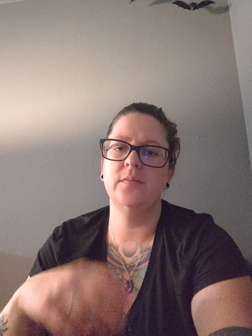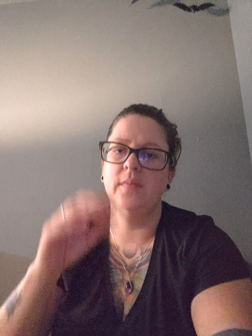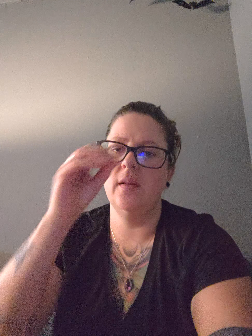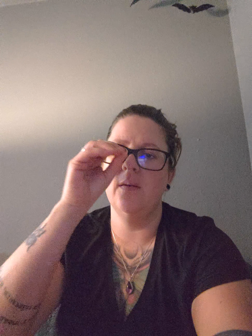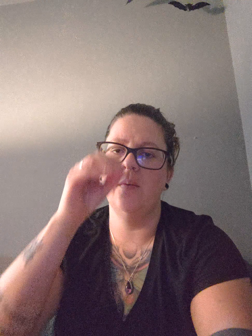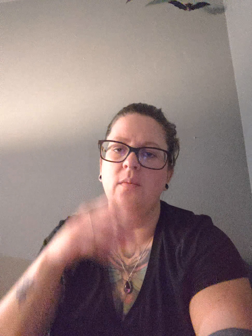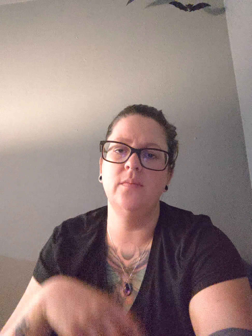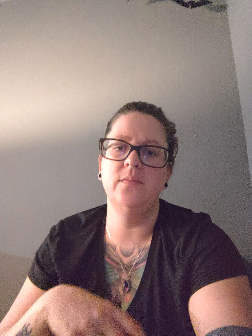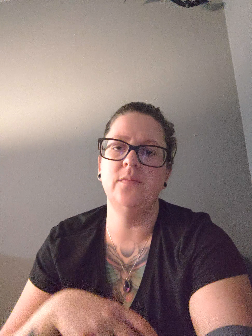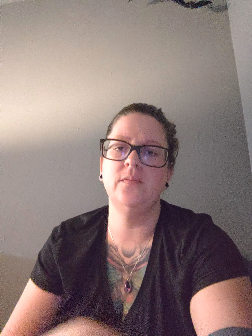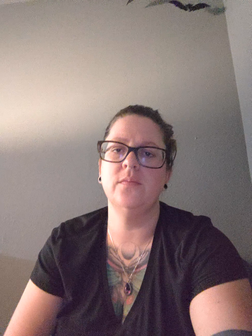owl